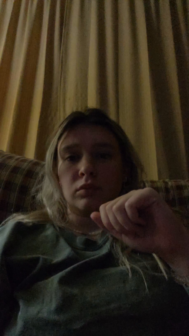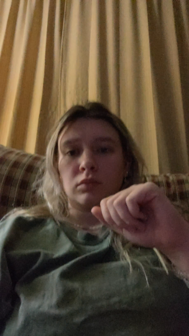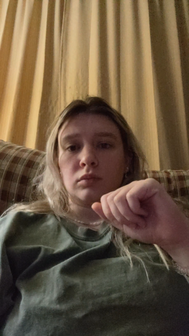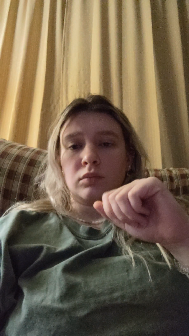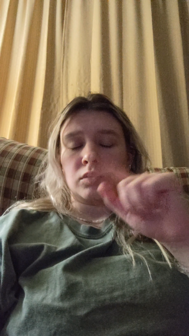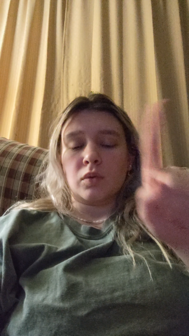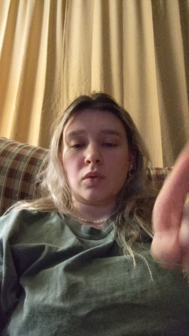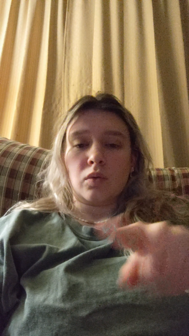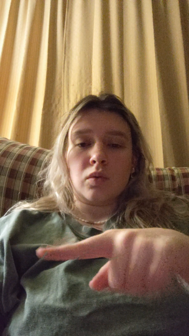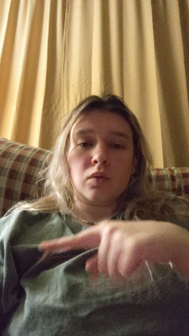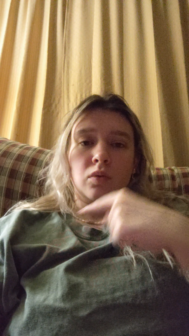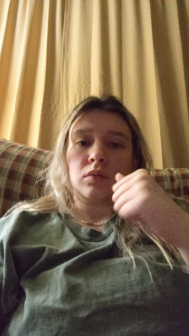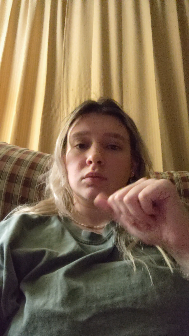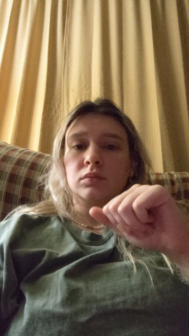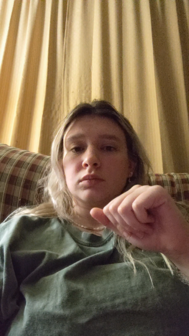long